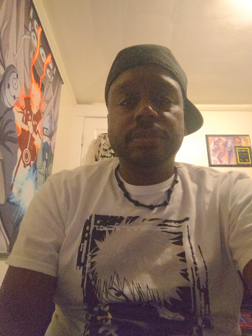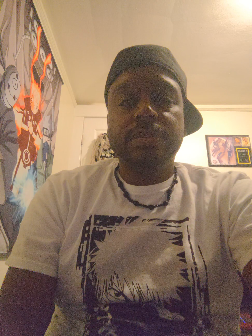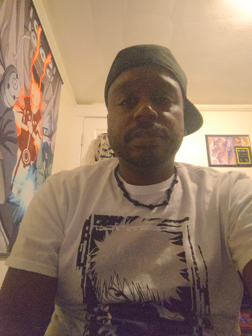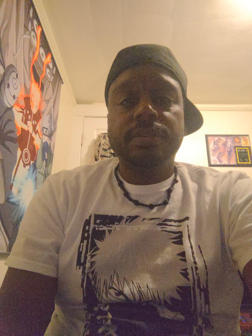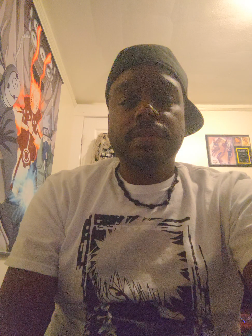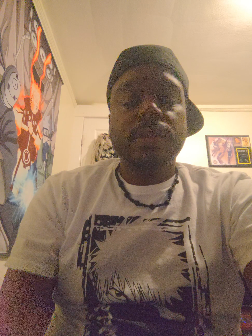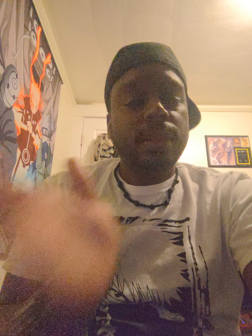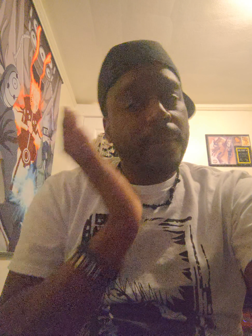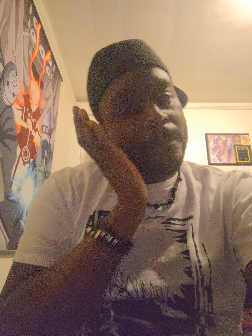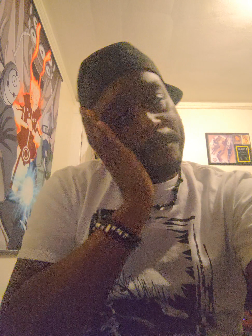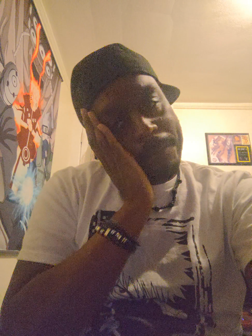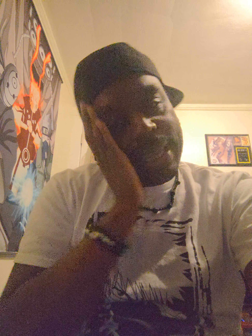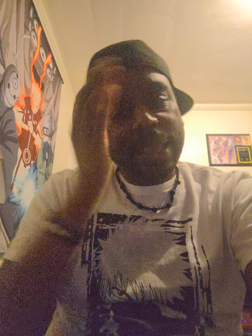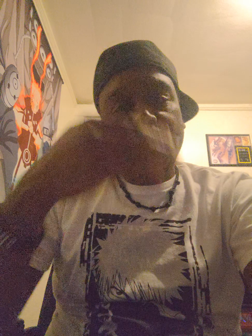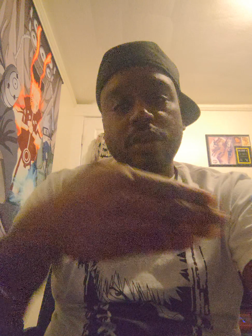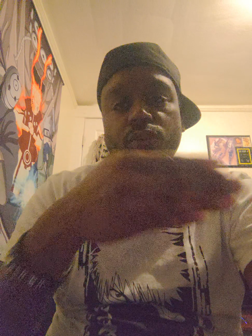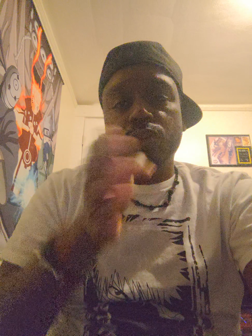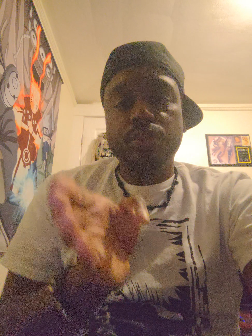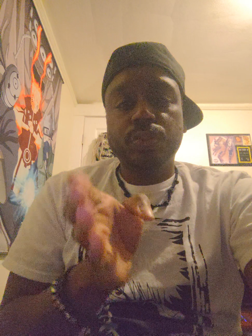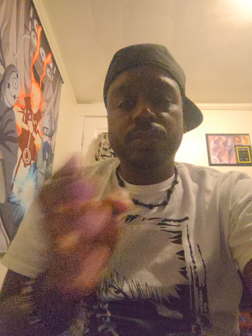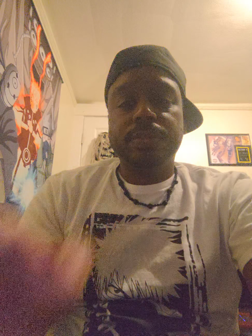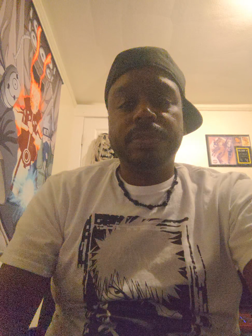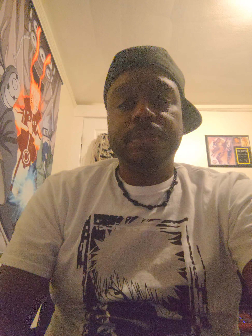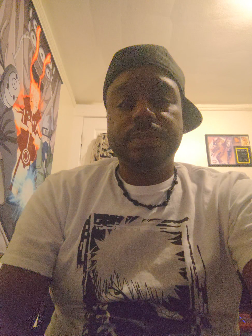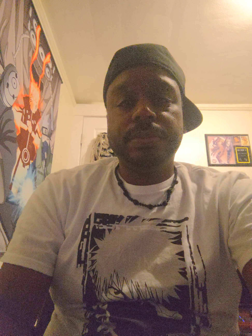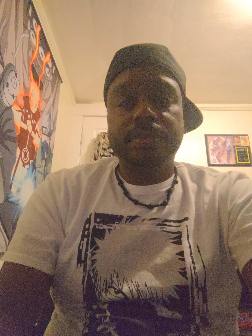bedroom